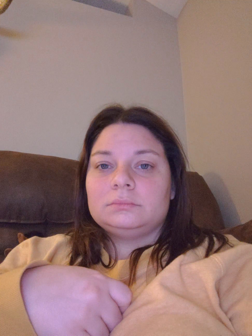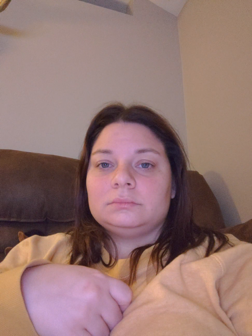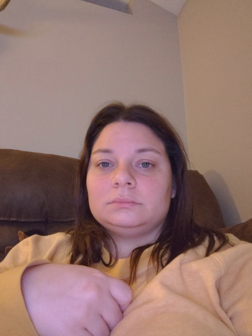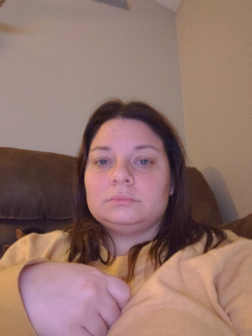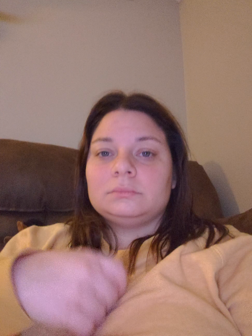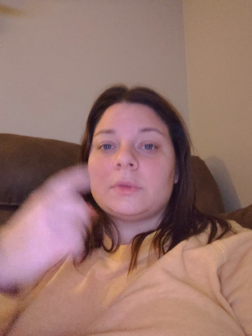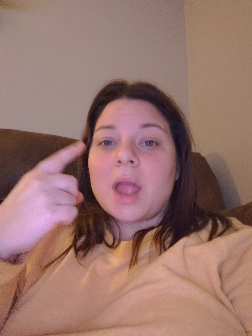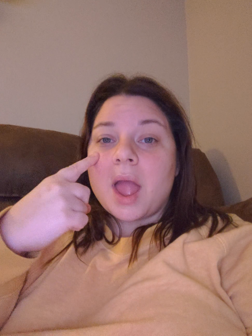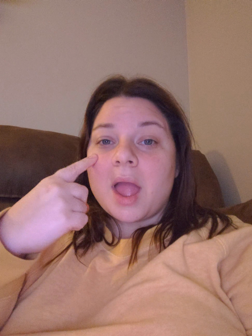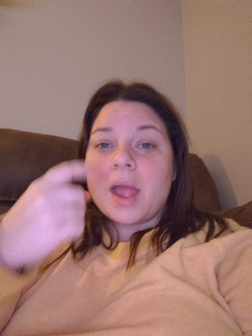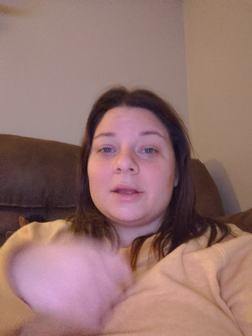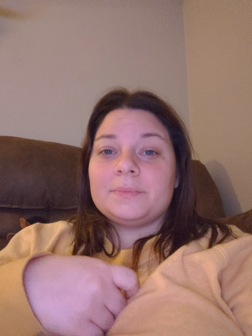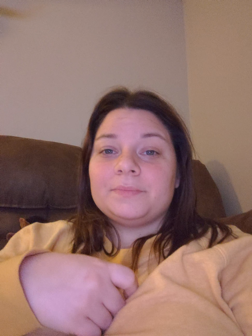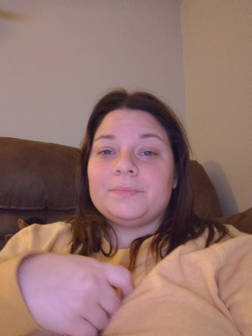eye